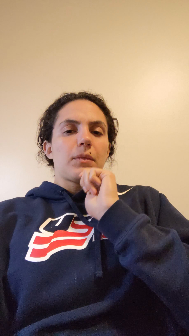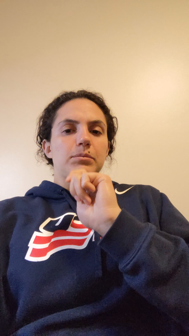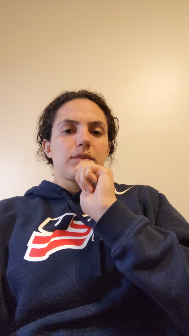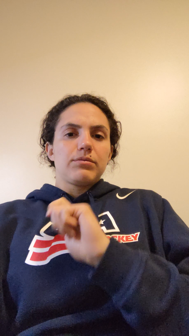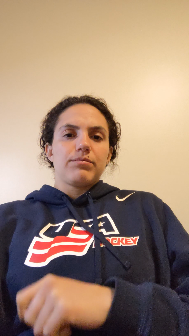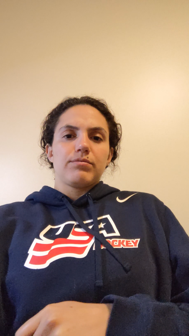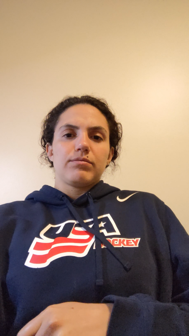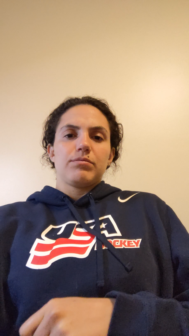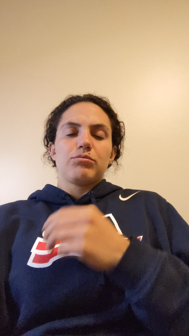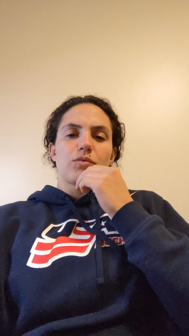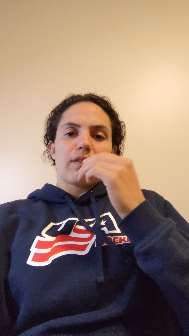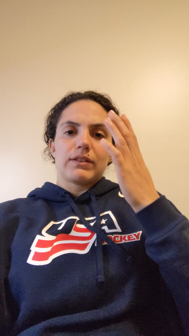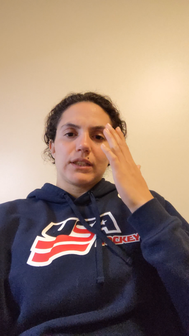breakfast